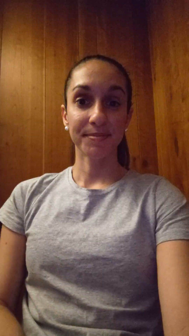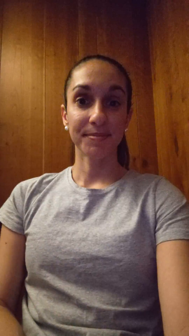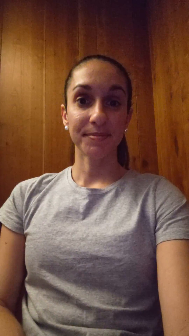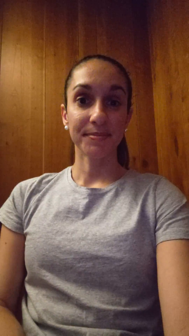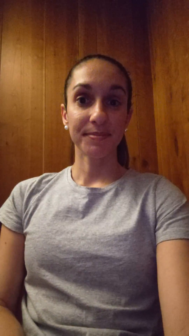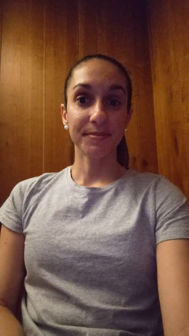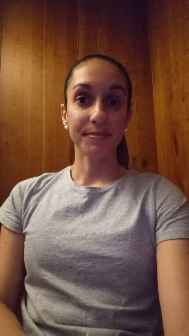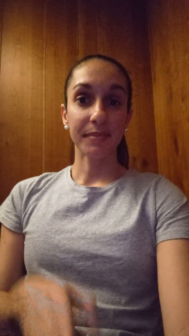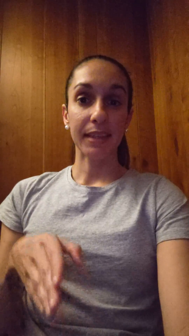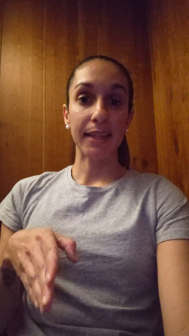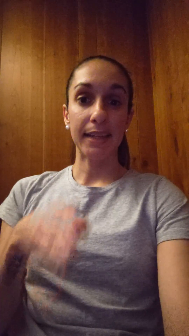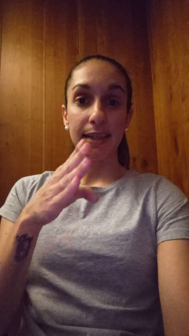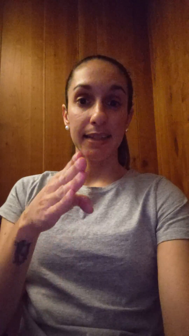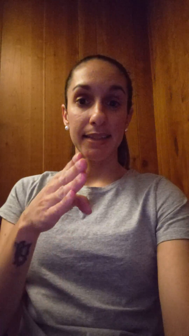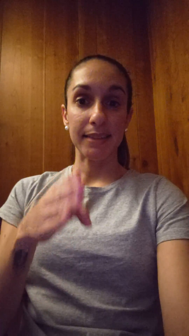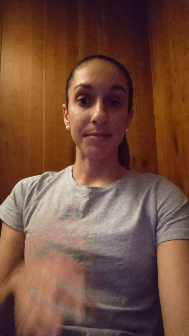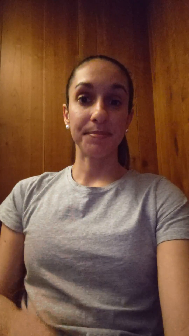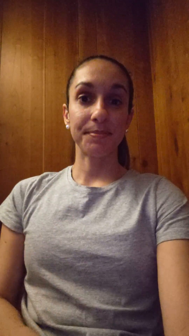kick